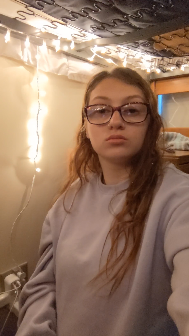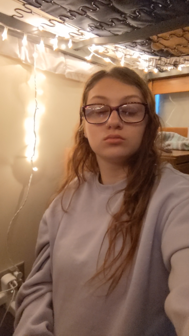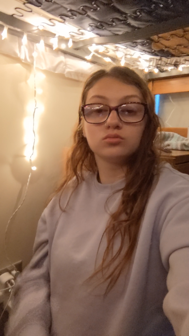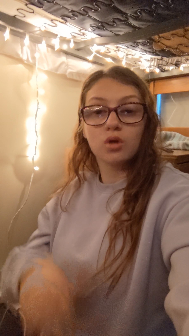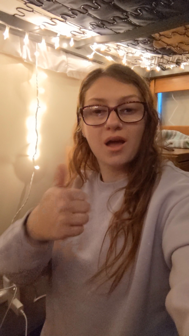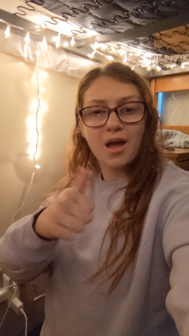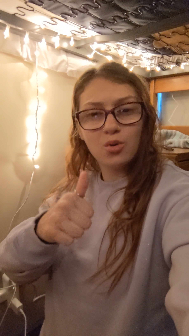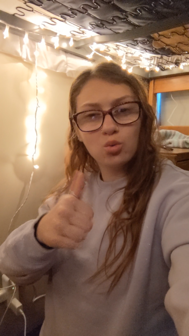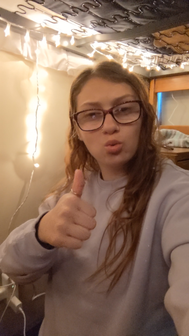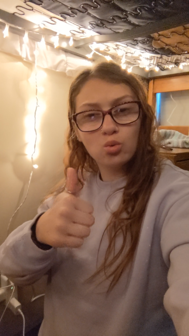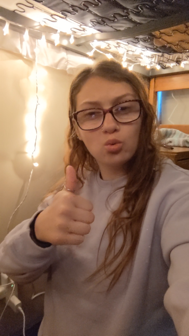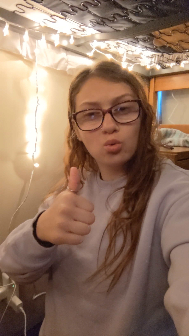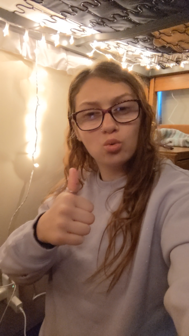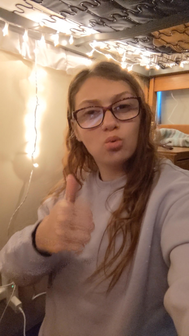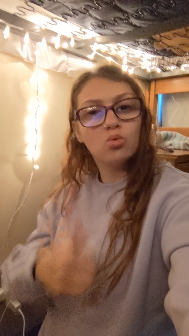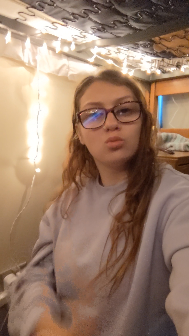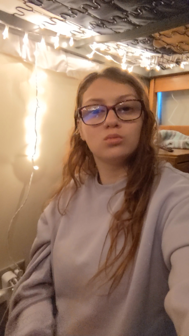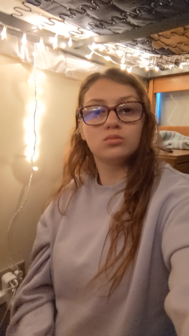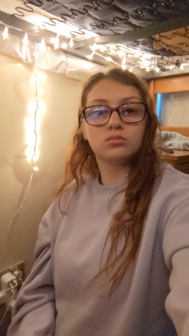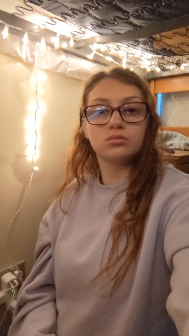how